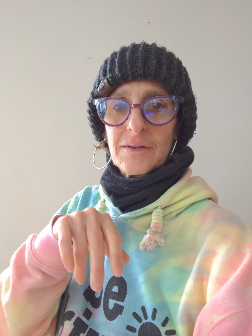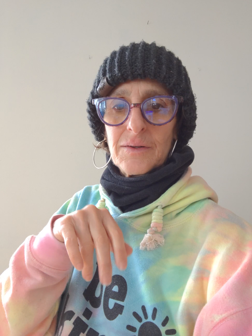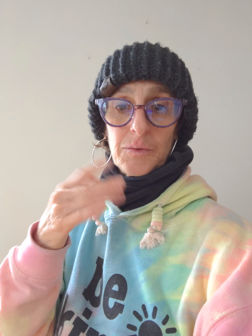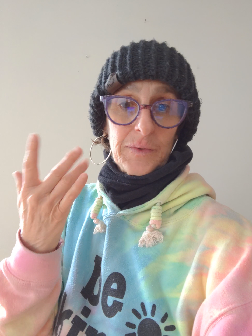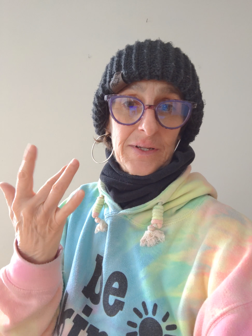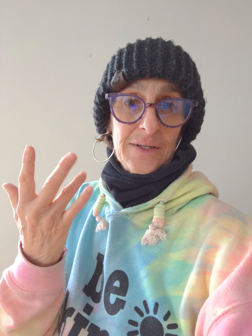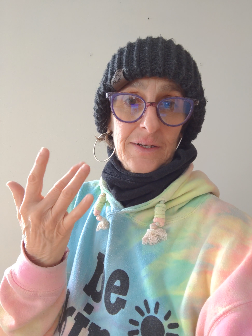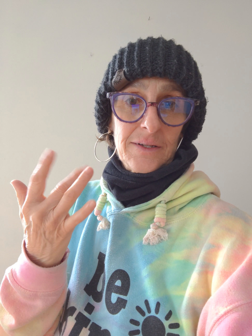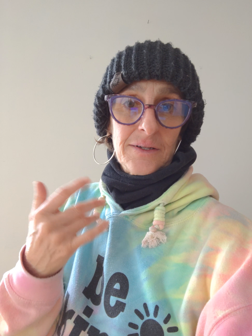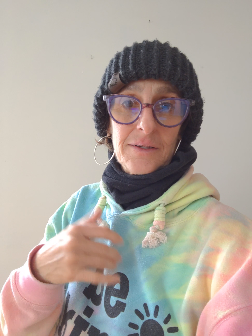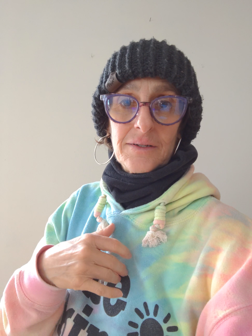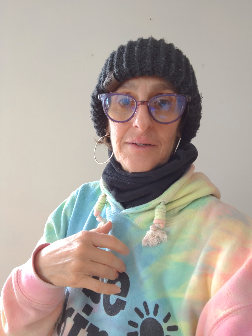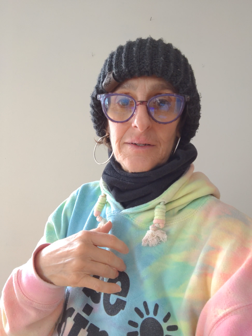wait